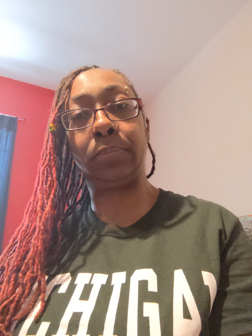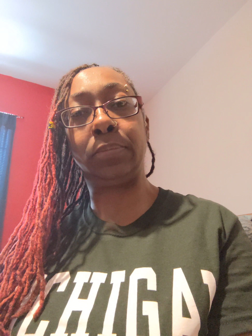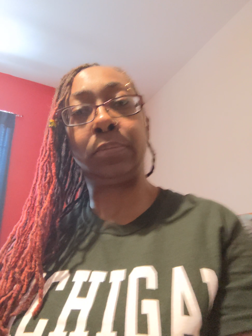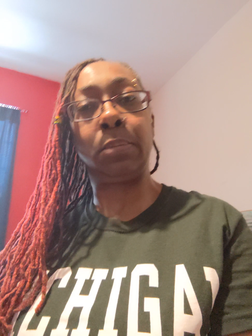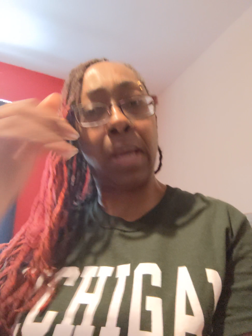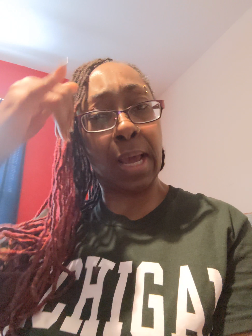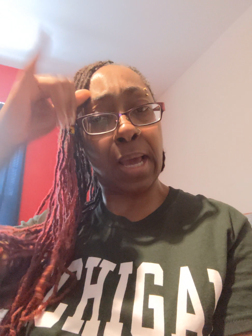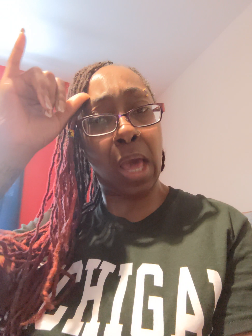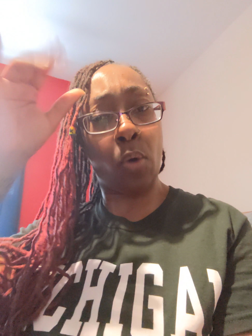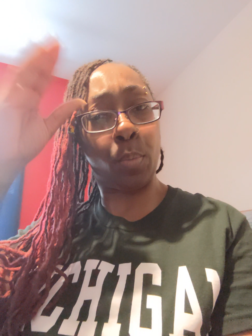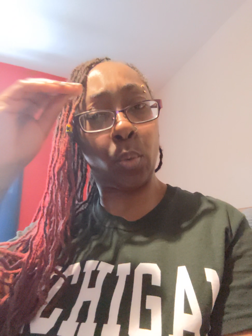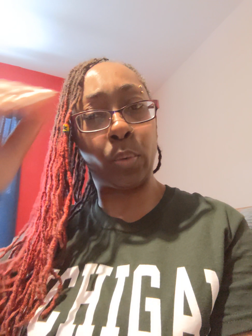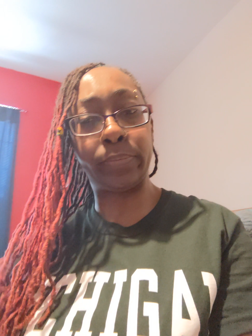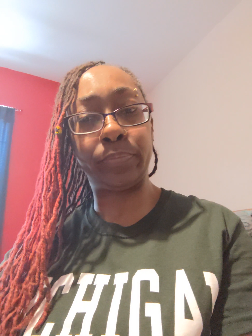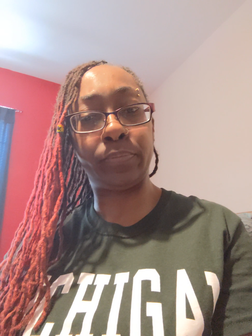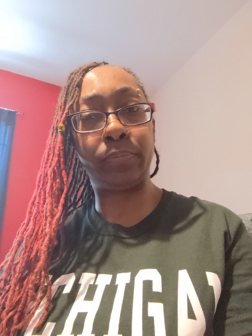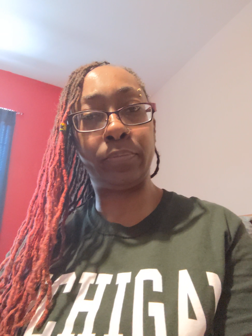cowboy